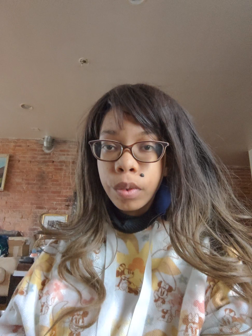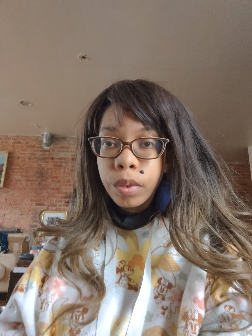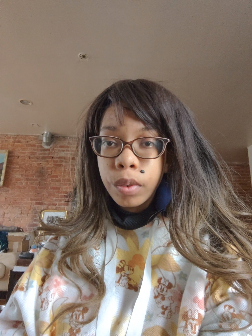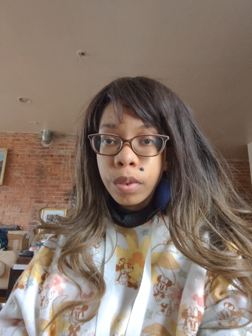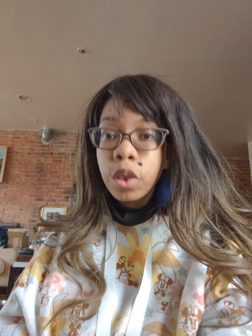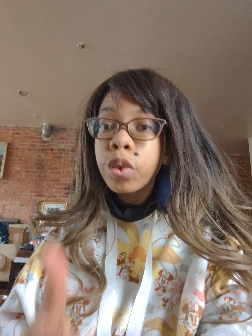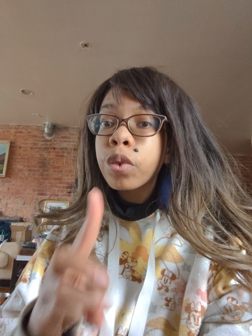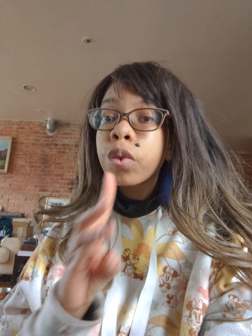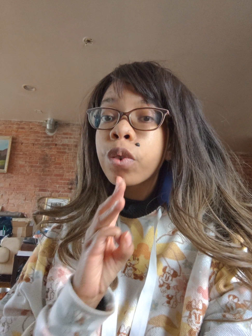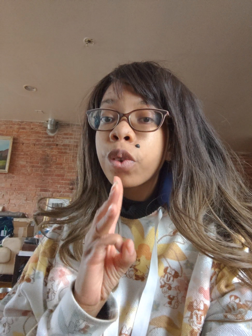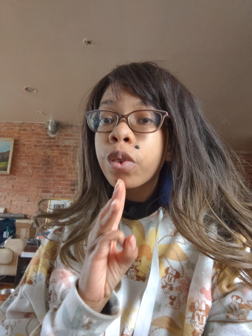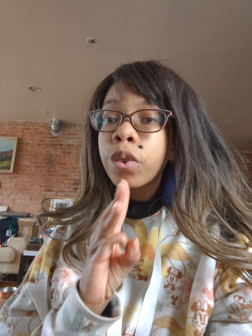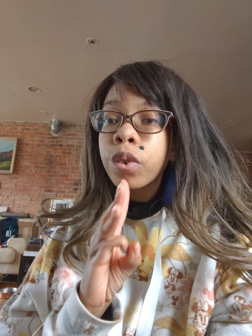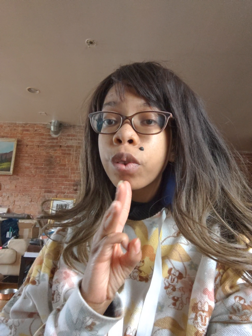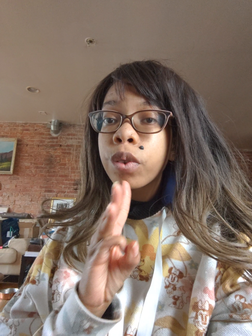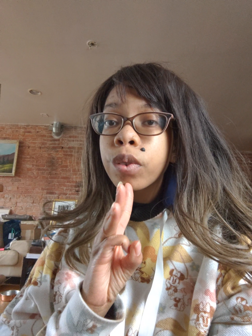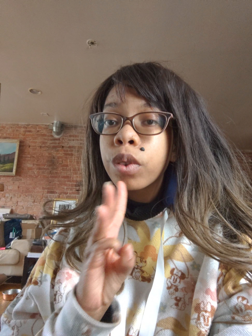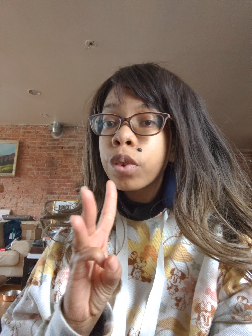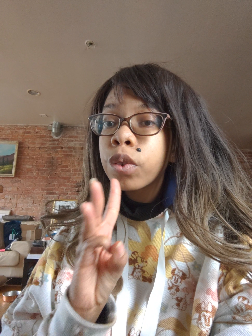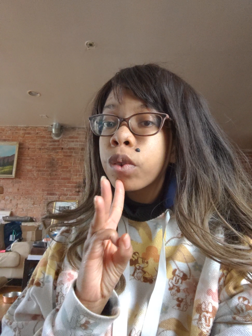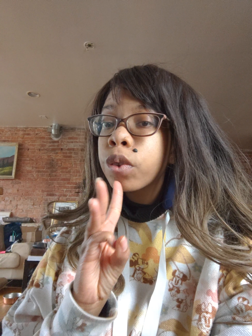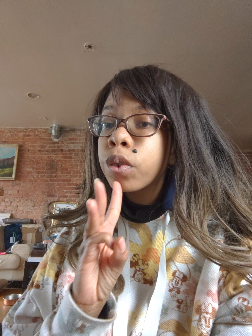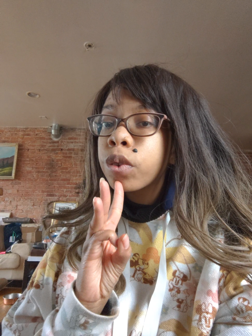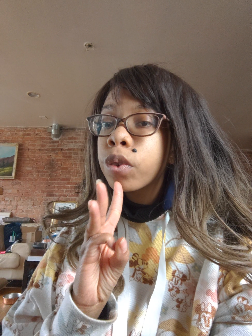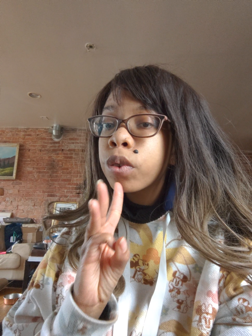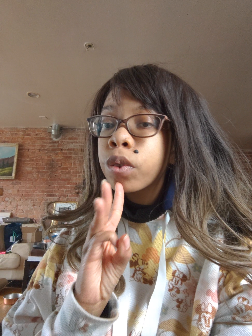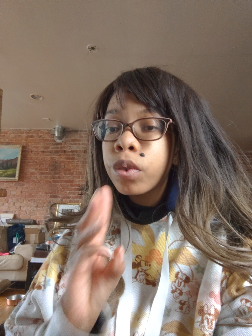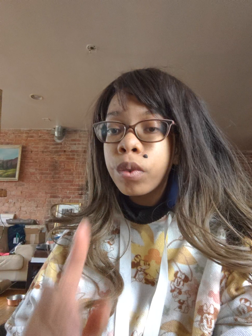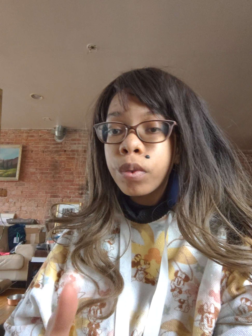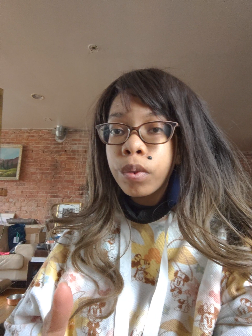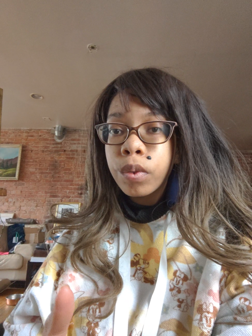water